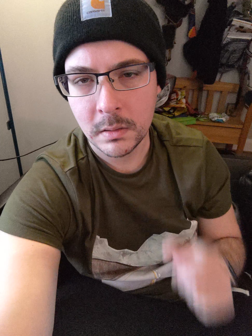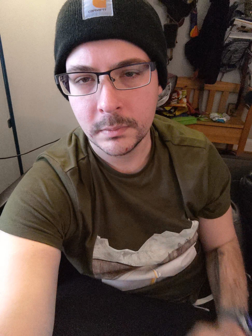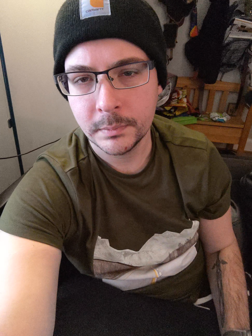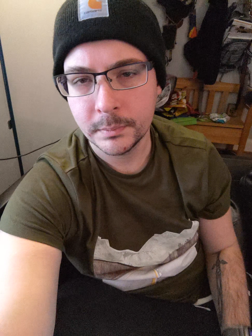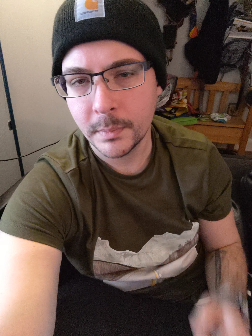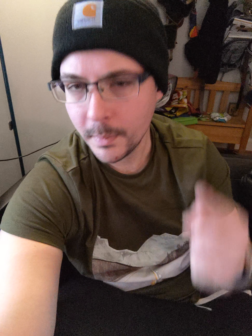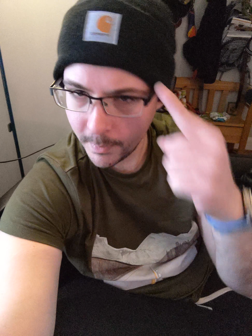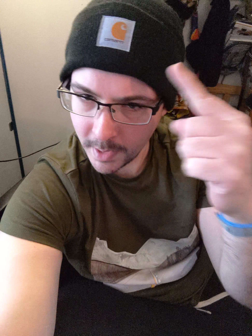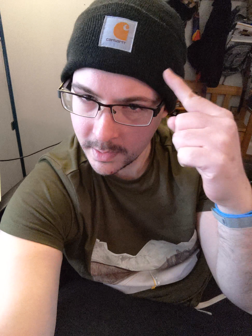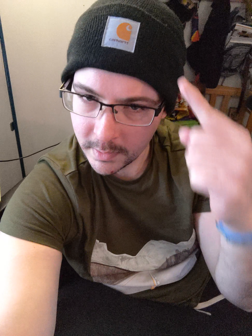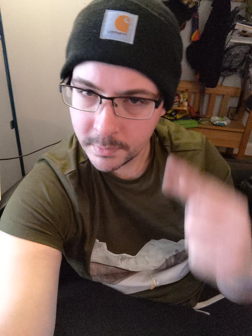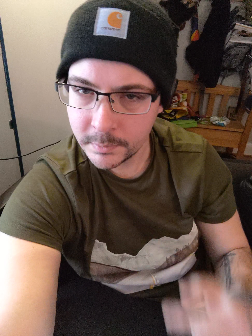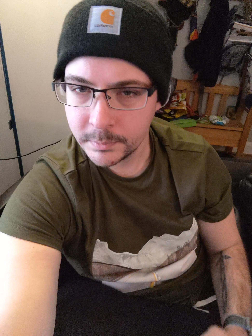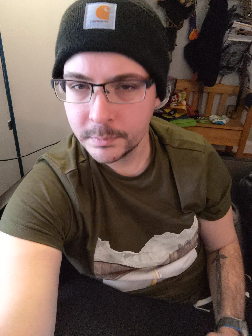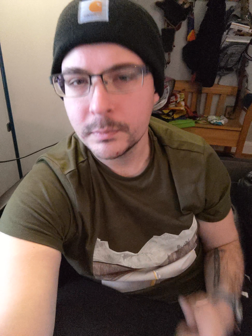penny